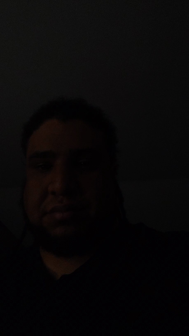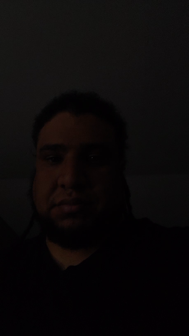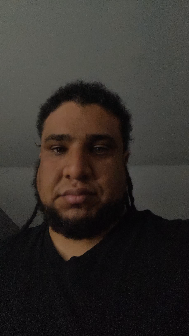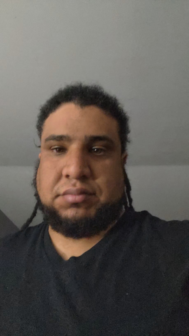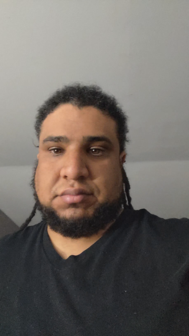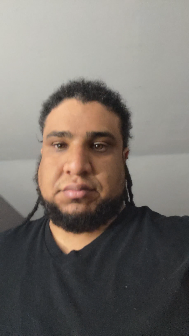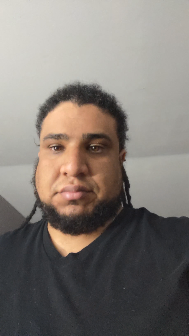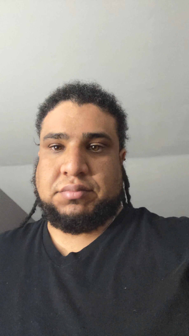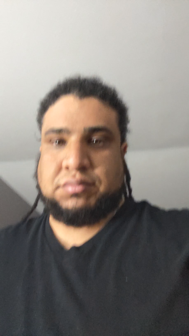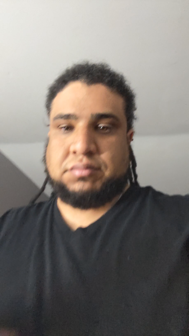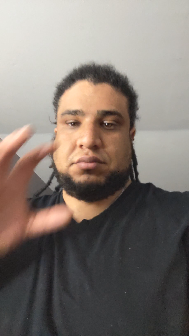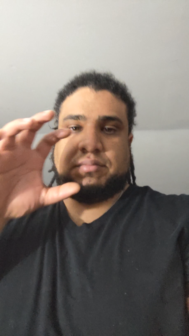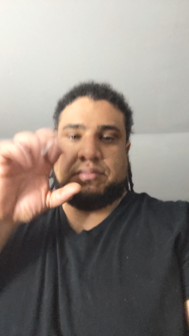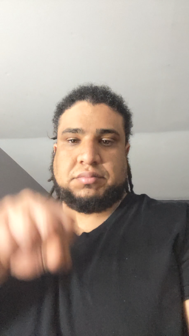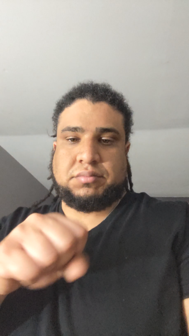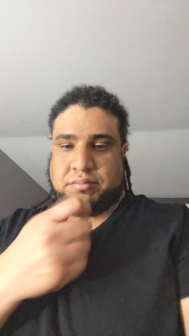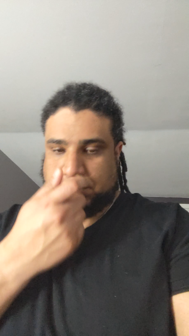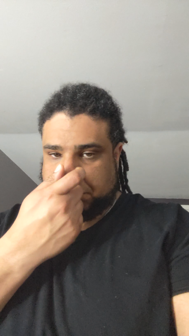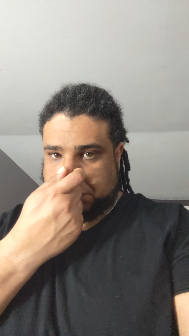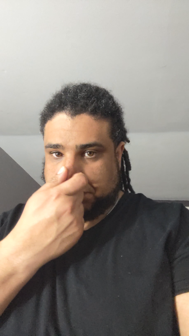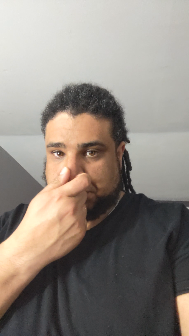bite